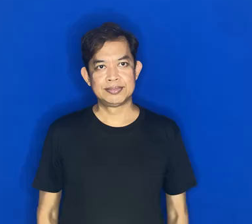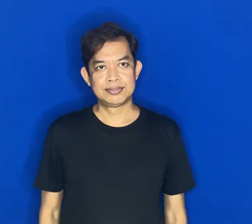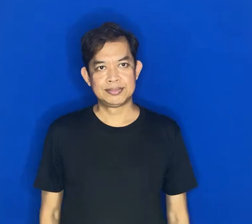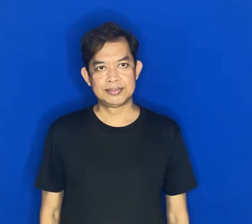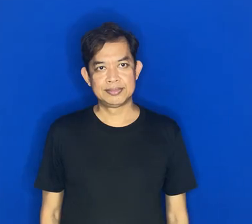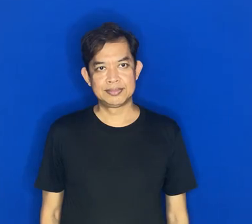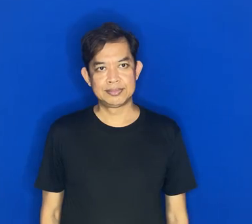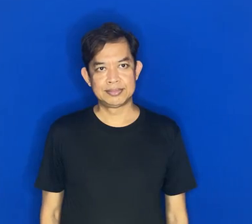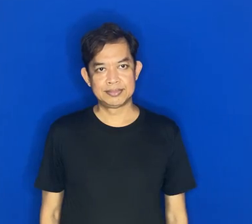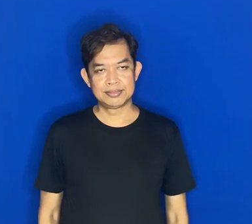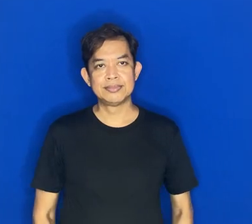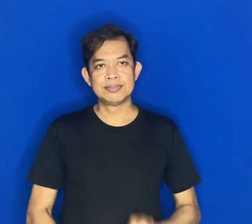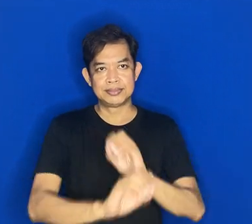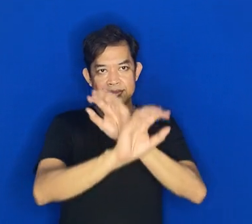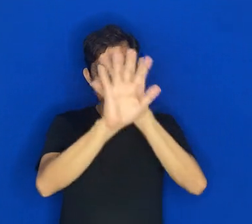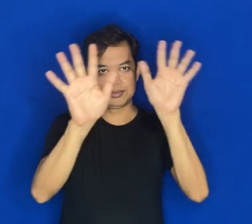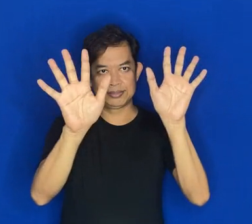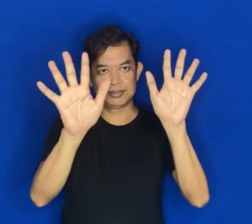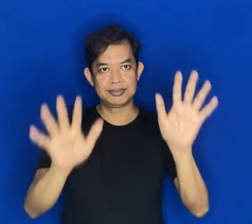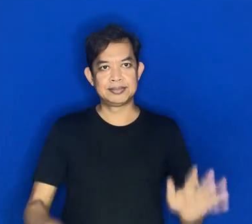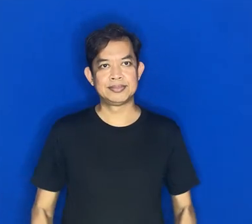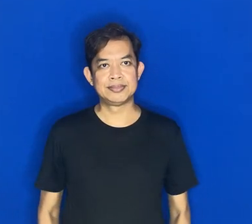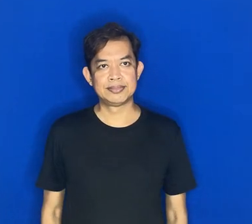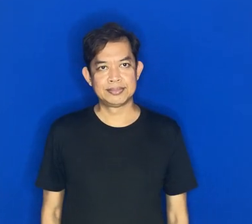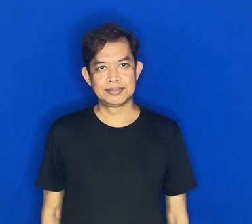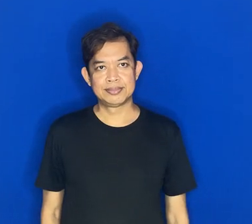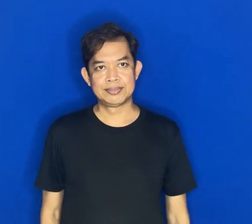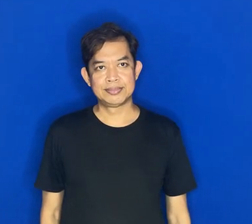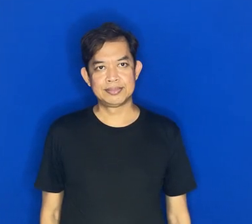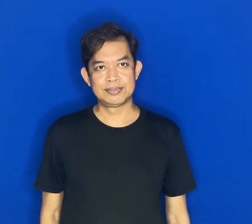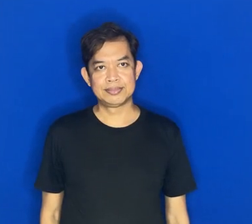light